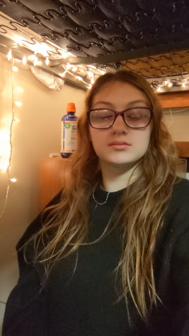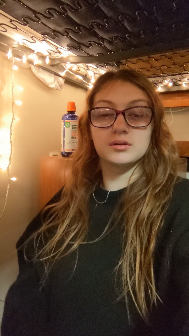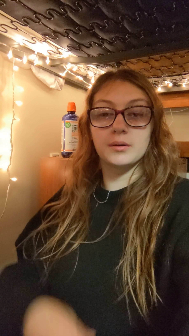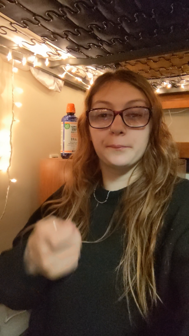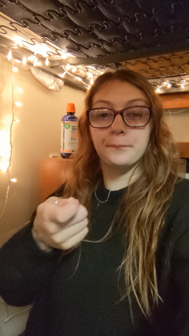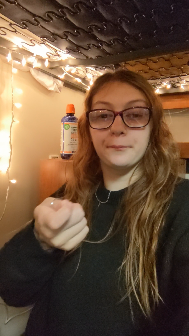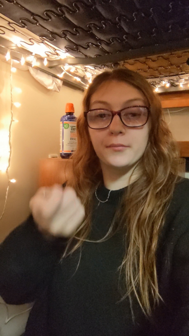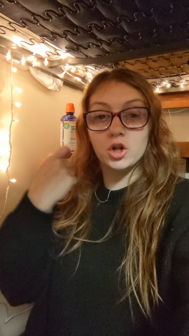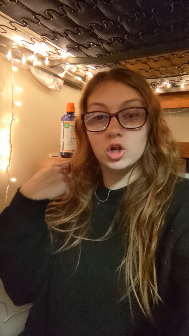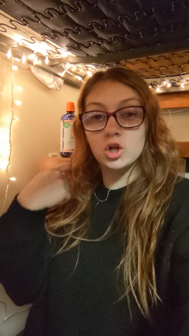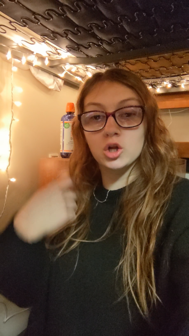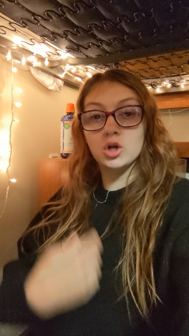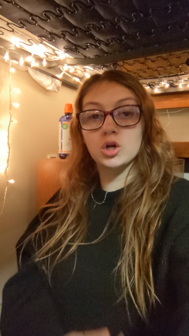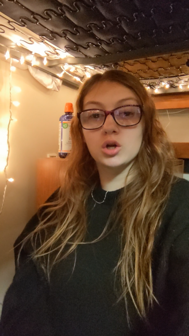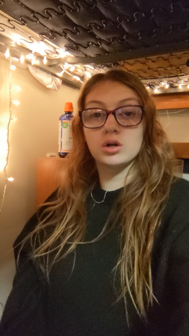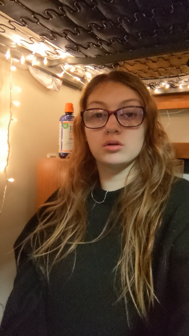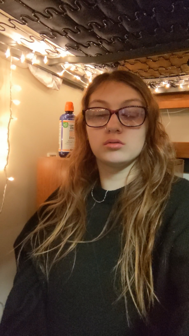pull